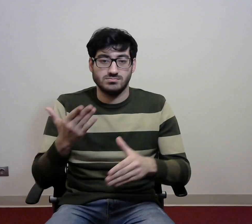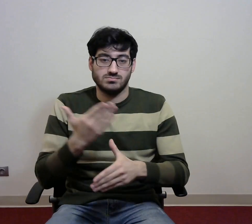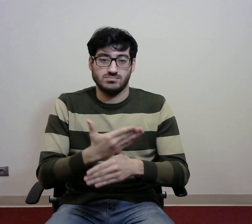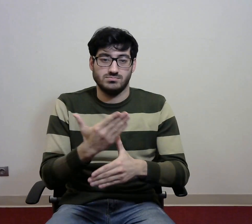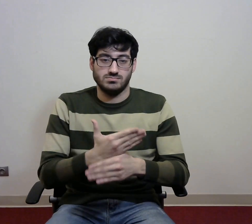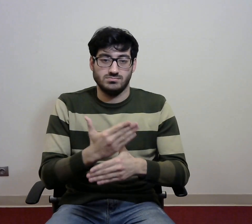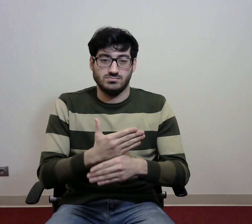kömək